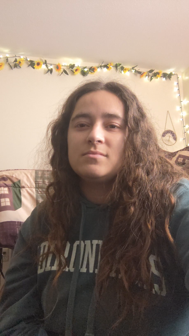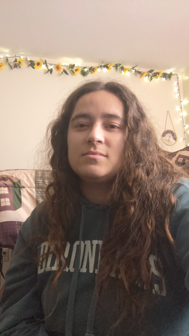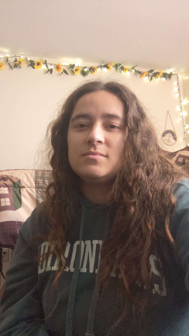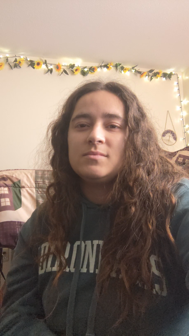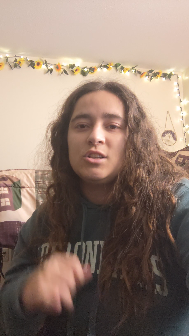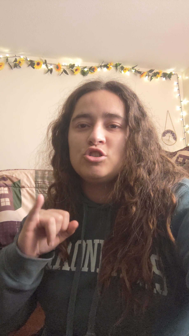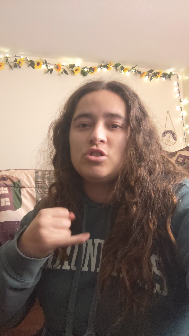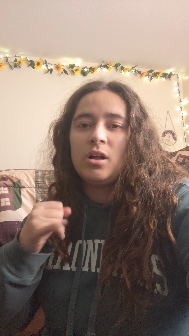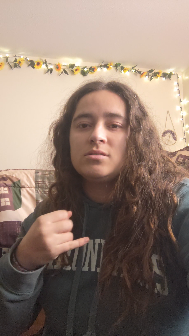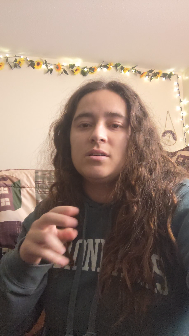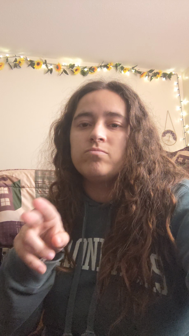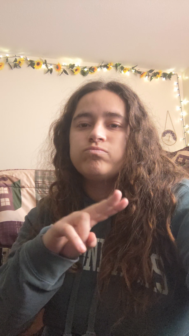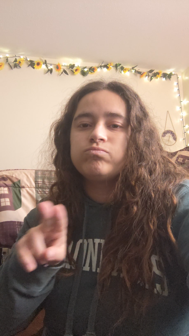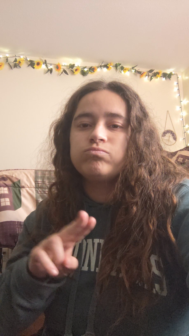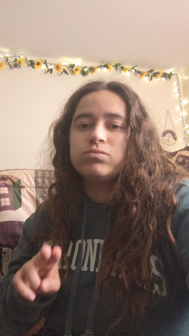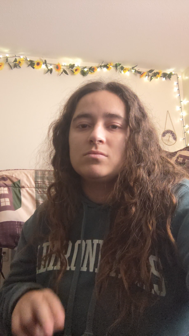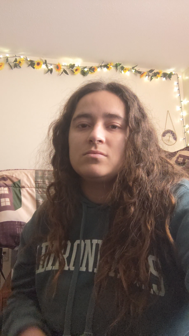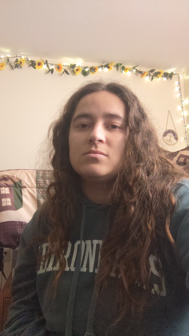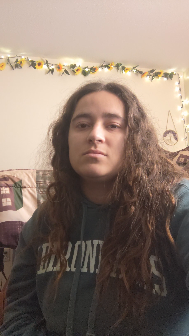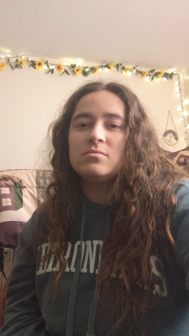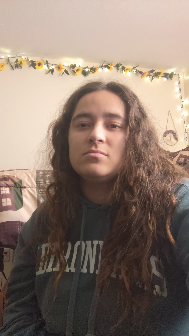jelly